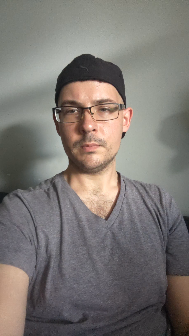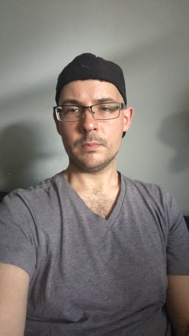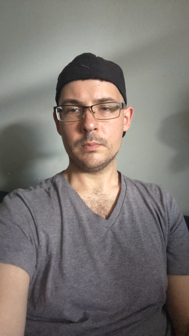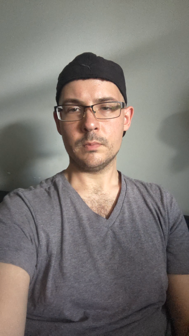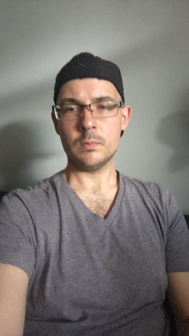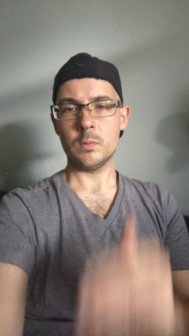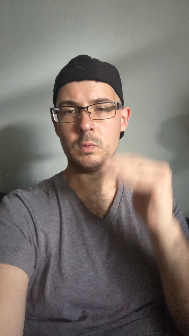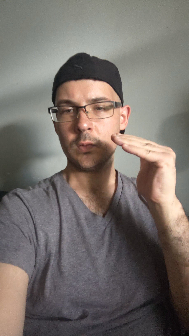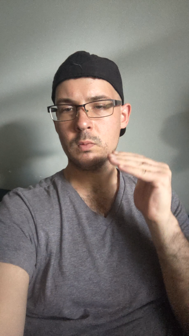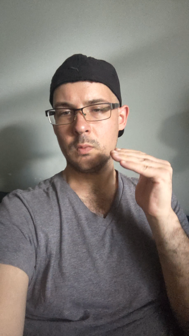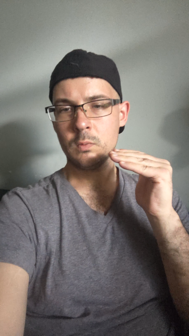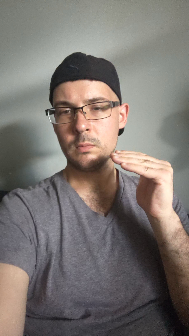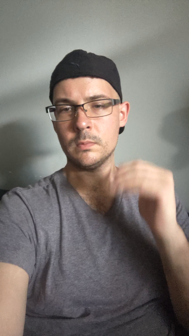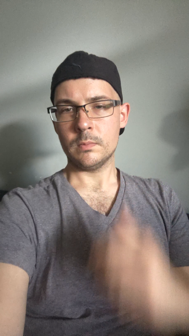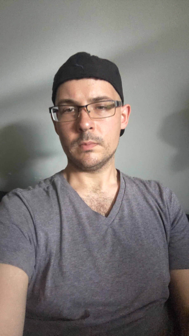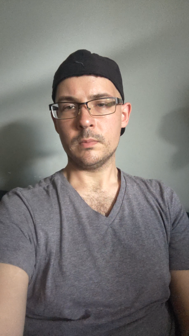short